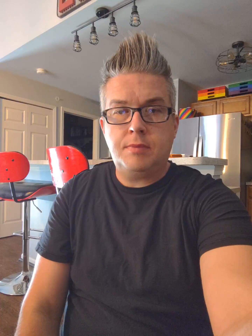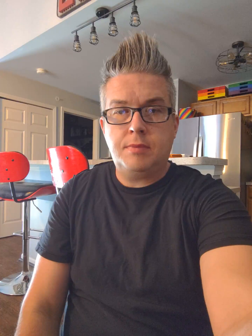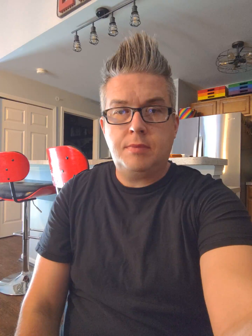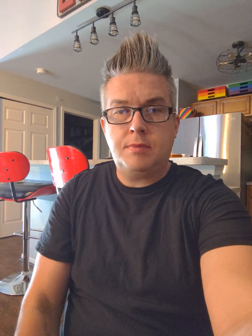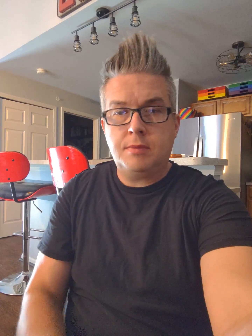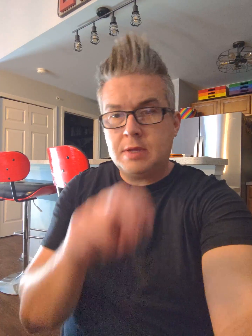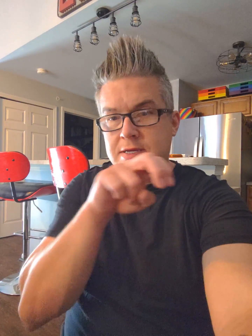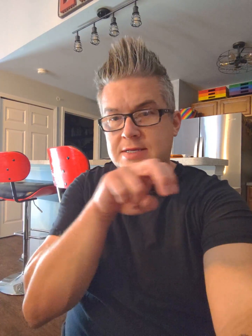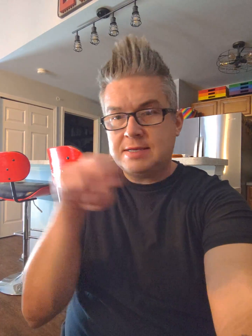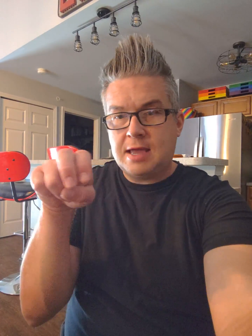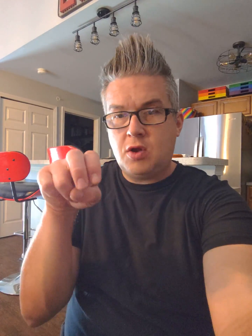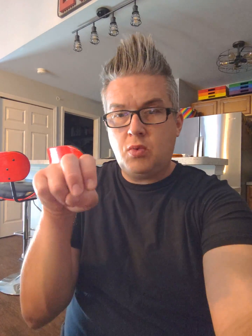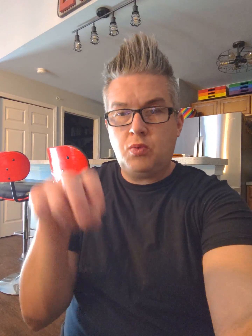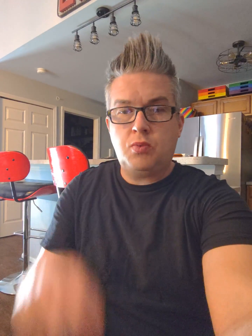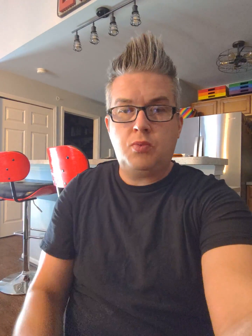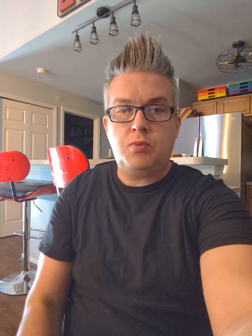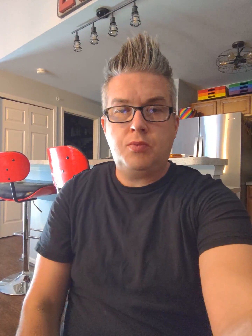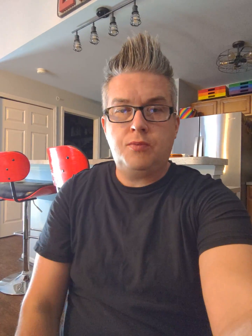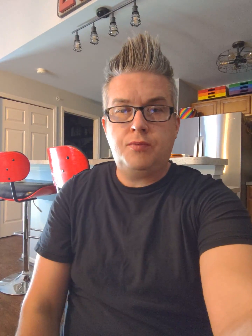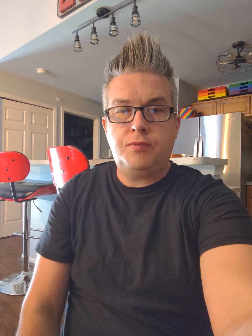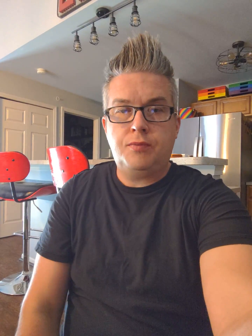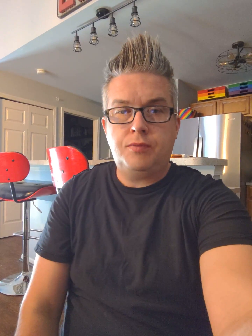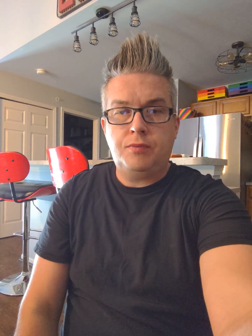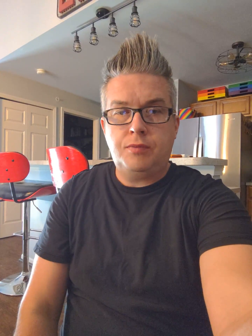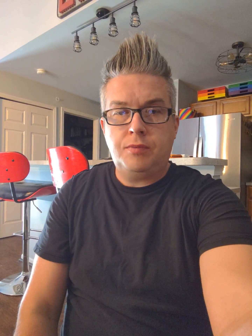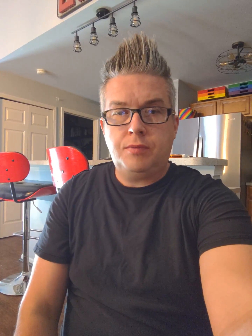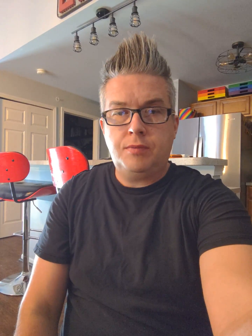couch